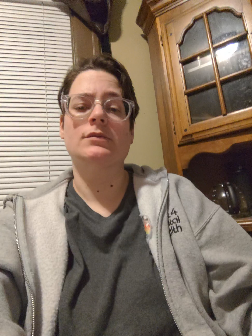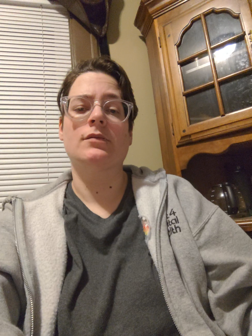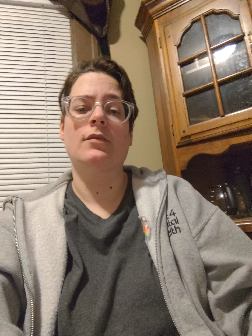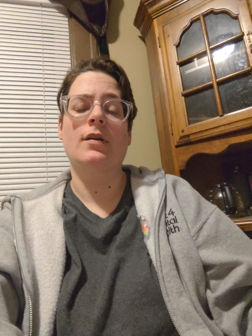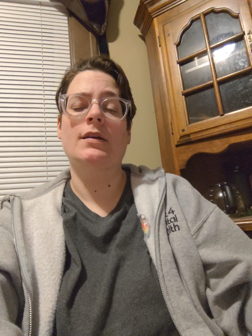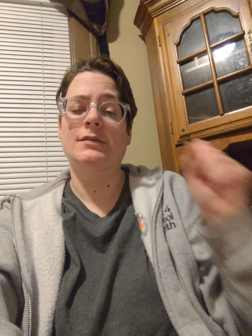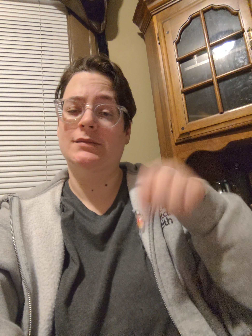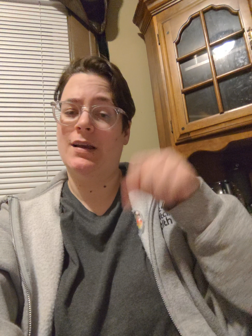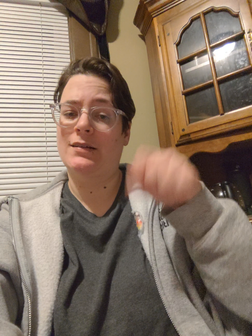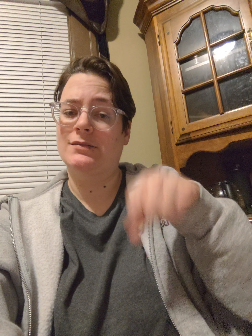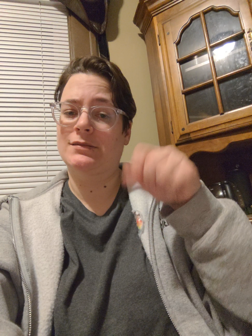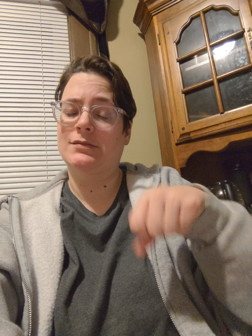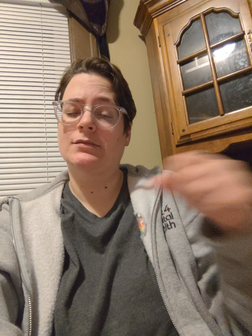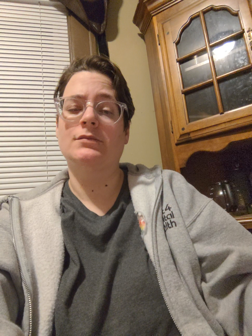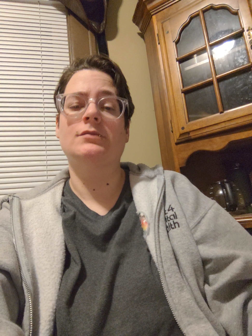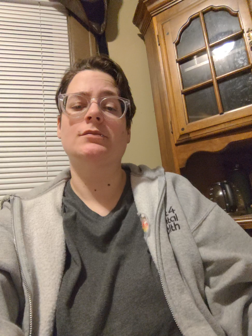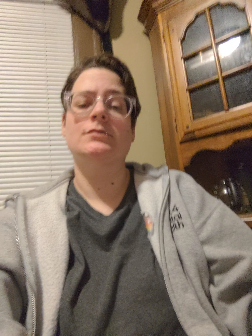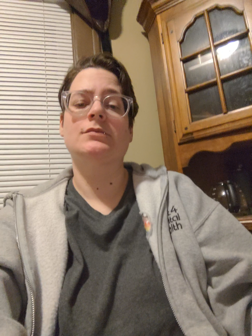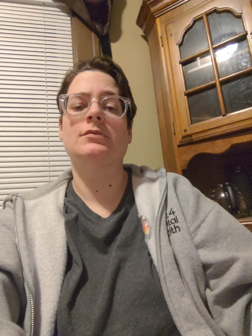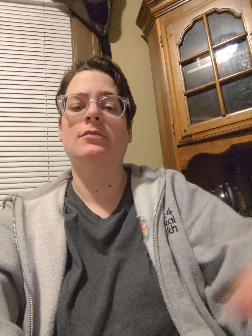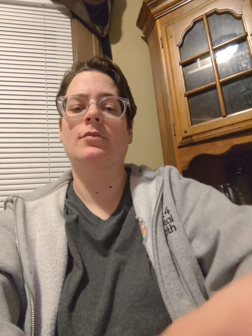yes